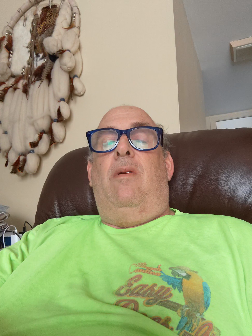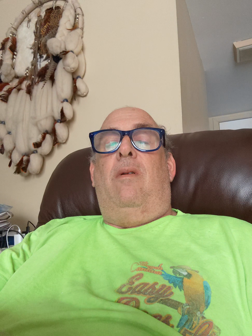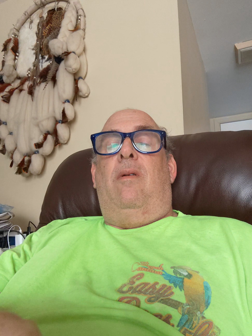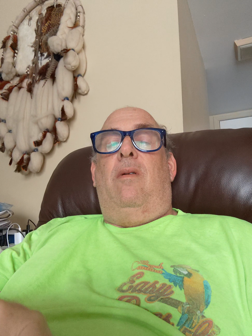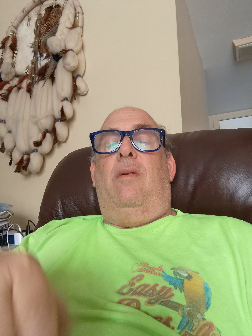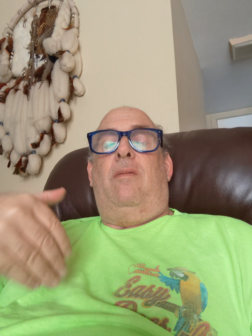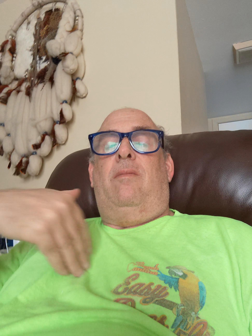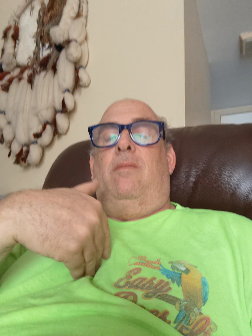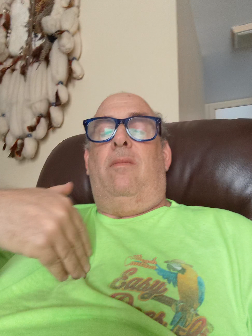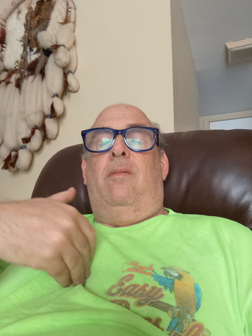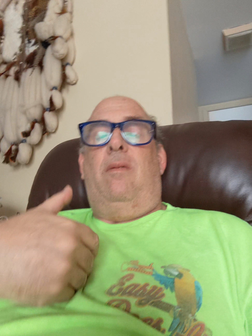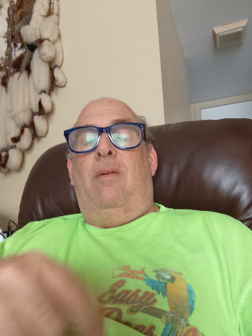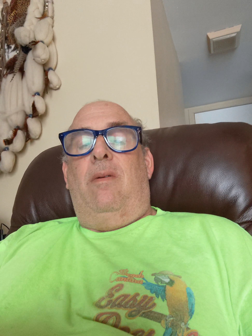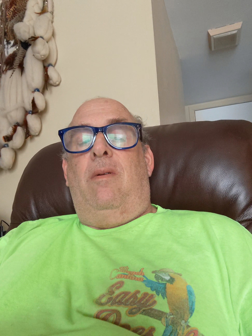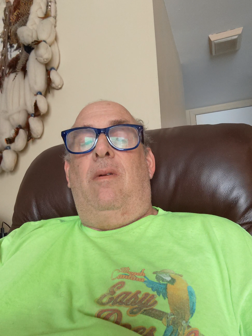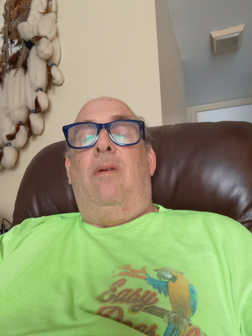animal